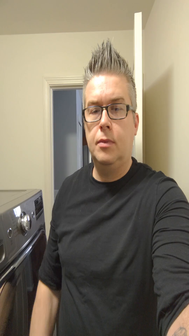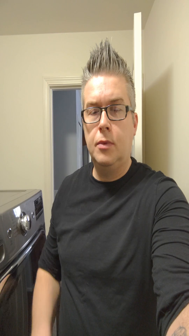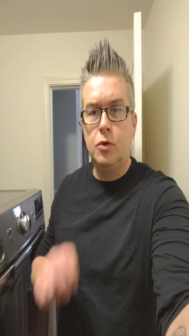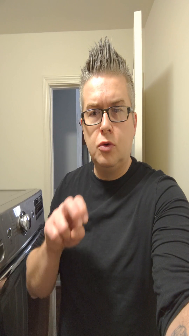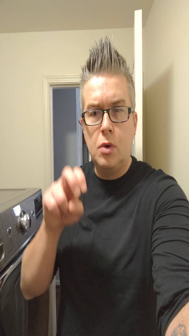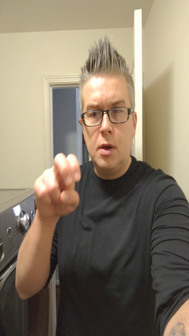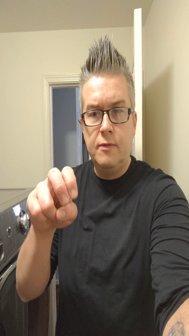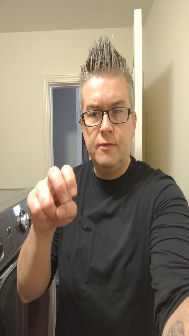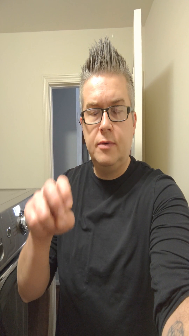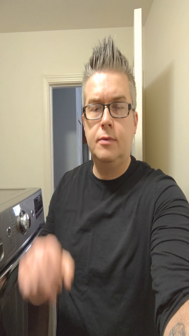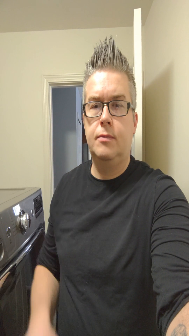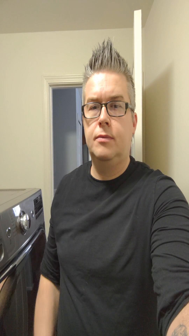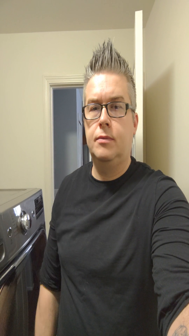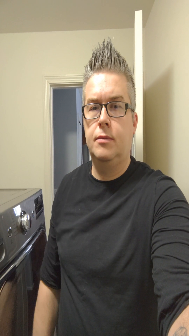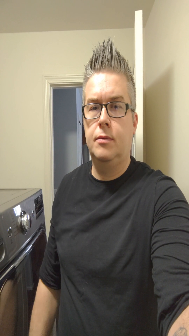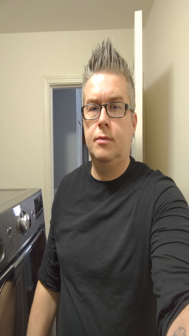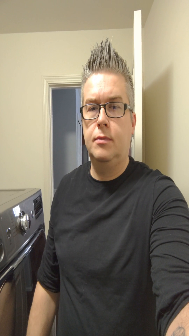ride